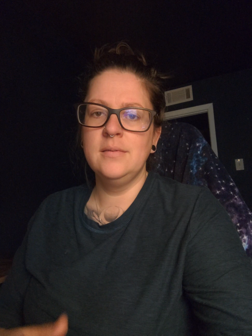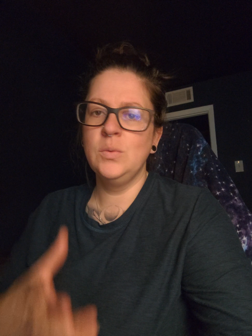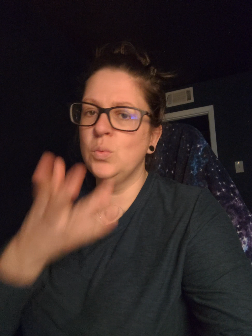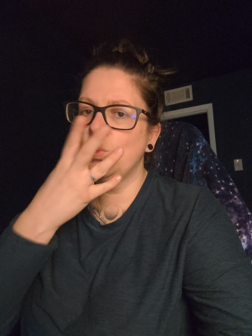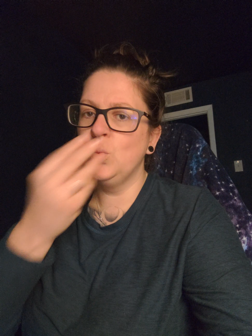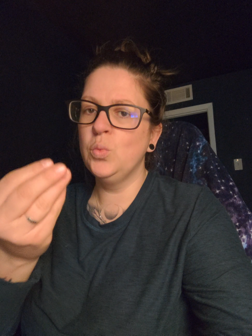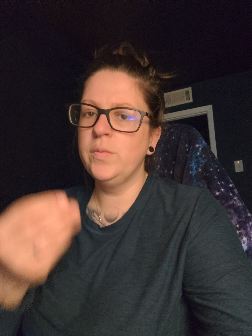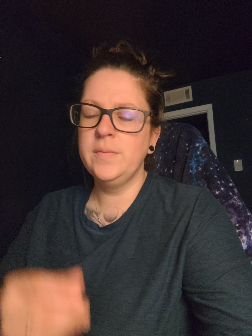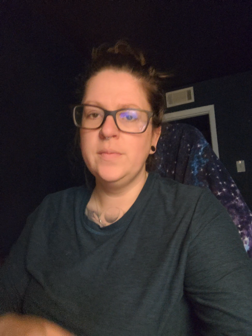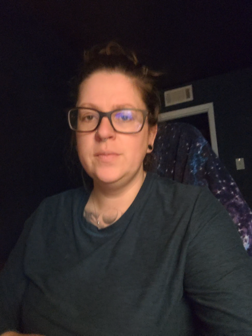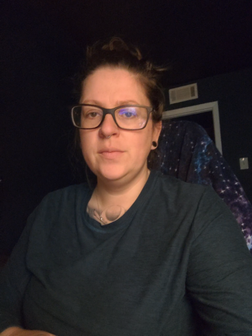wolf